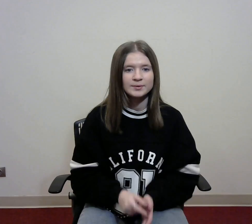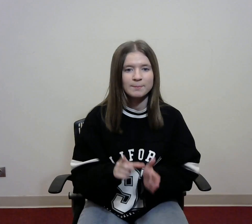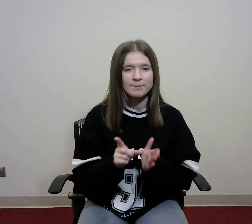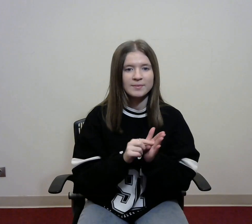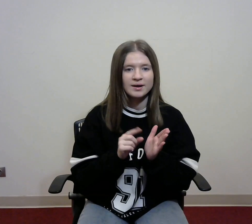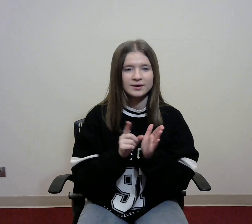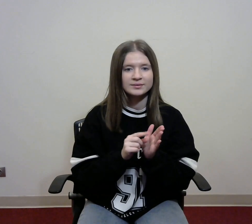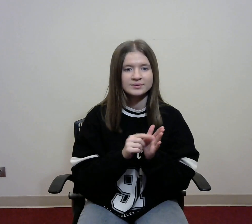pensiya